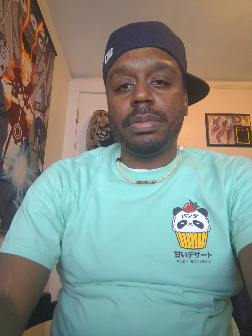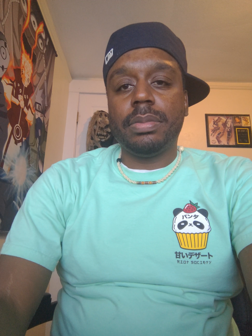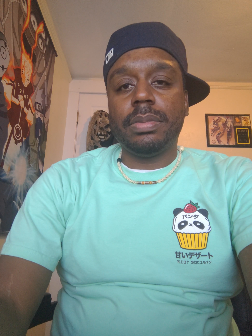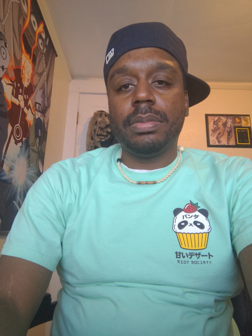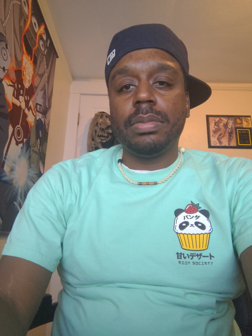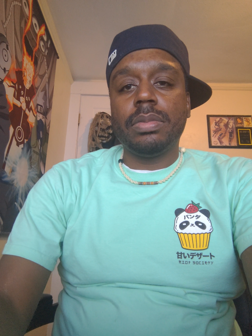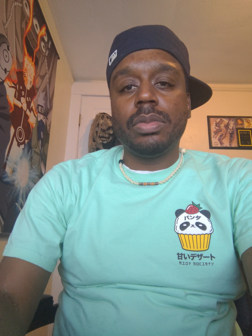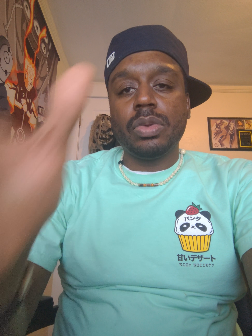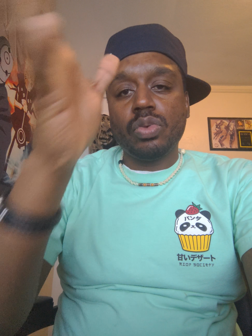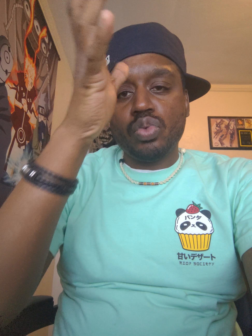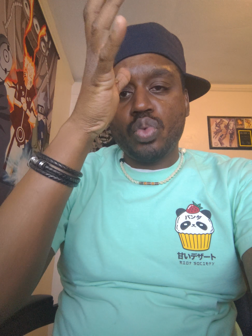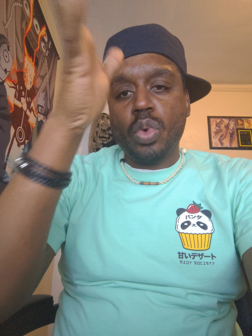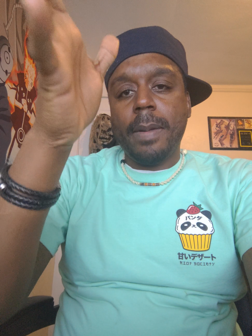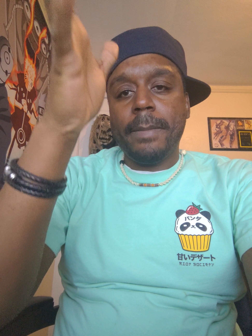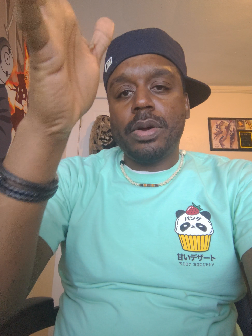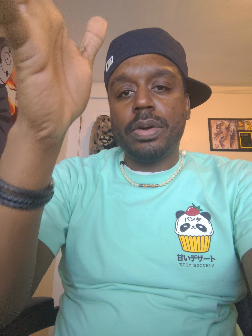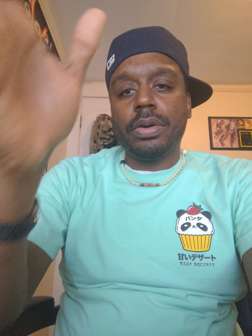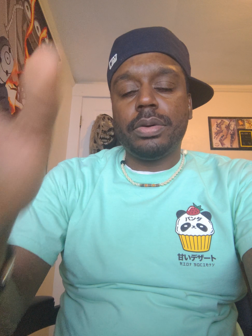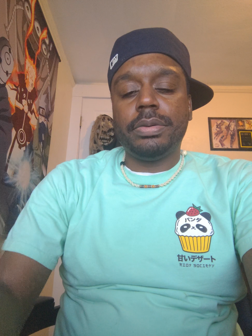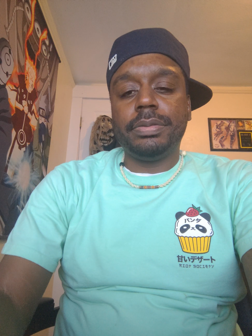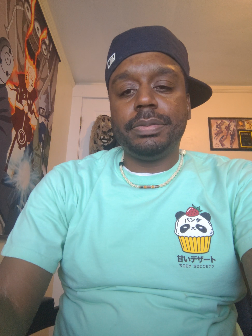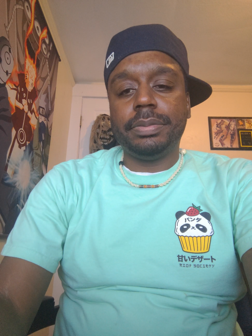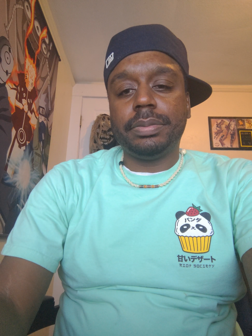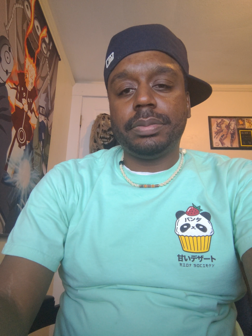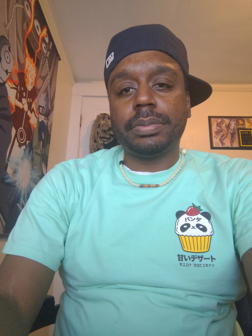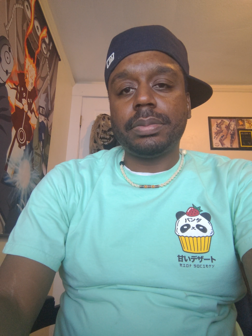grandpa